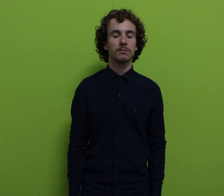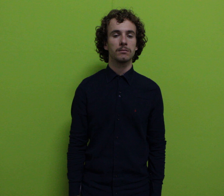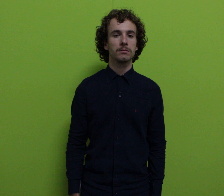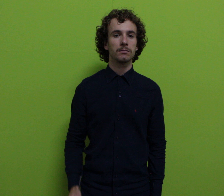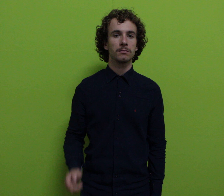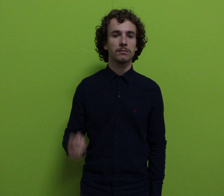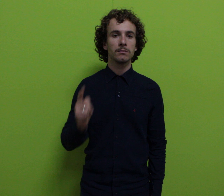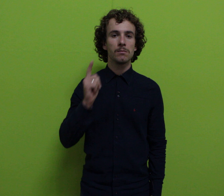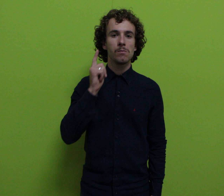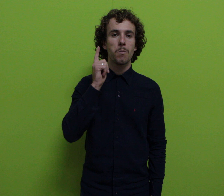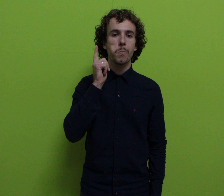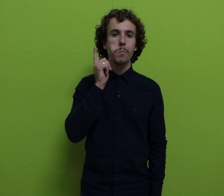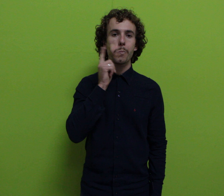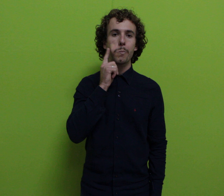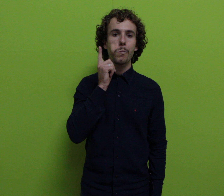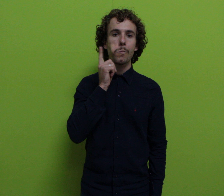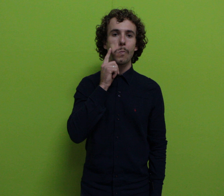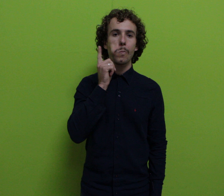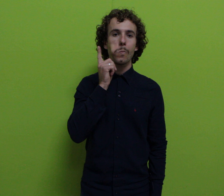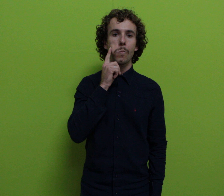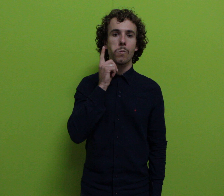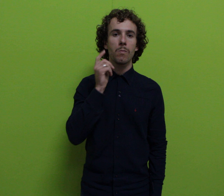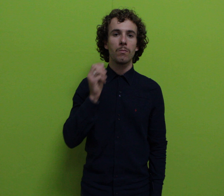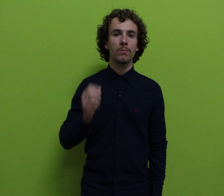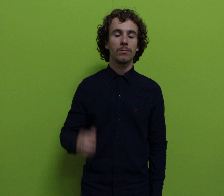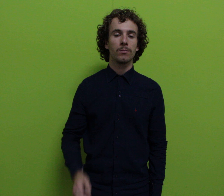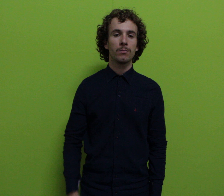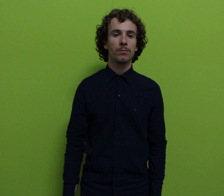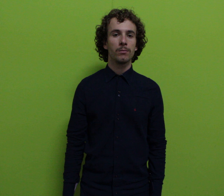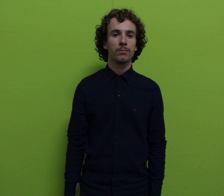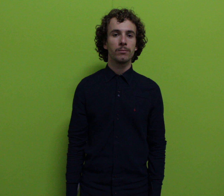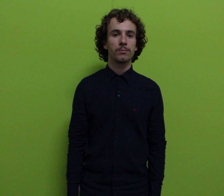bala